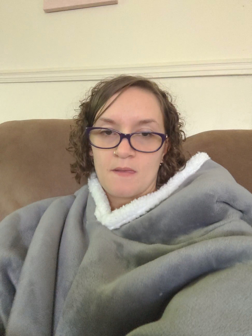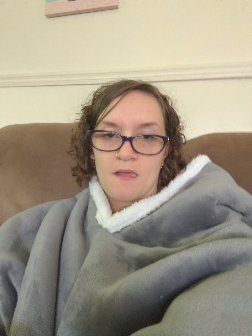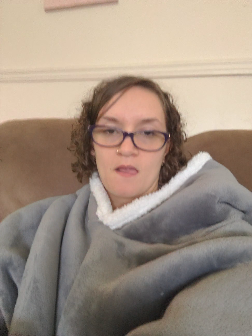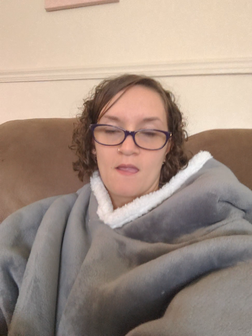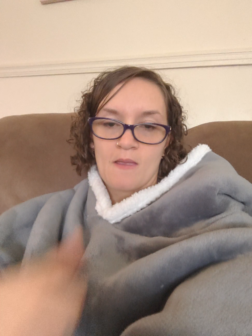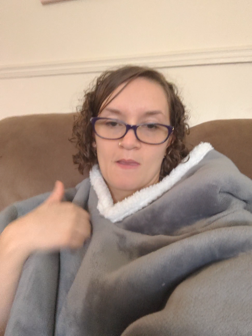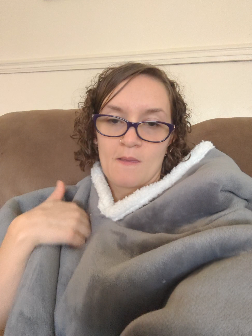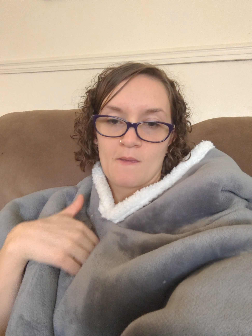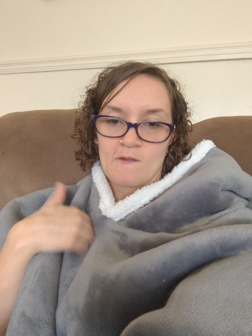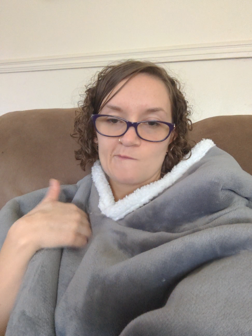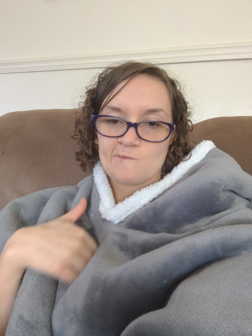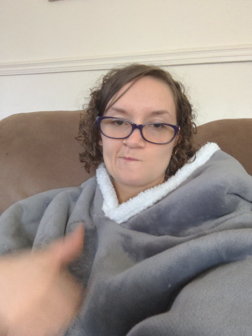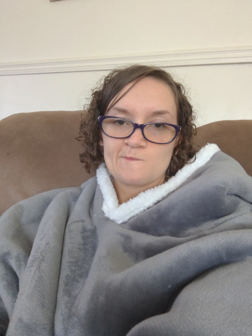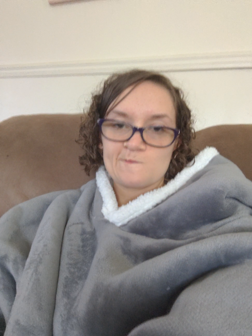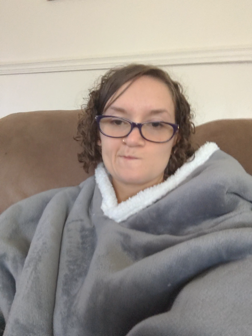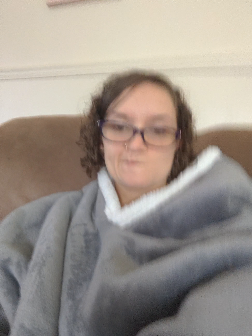bath